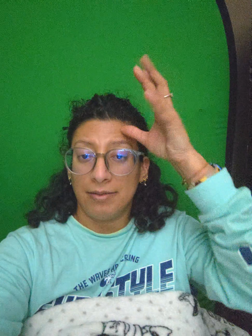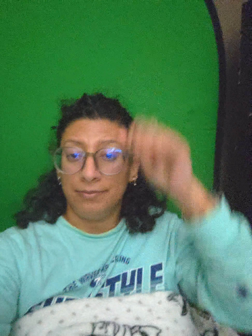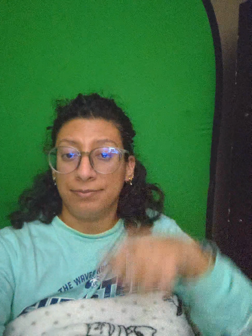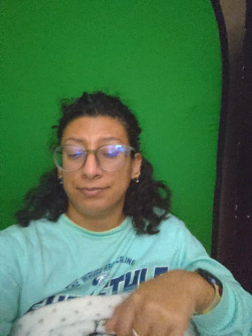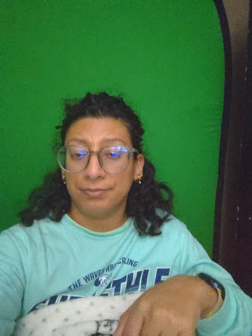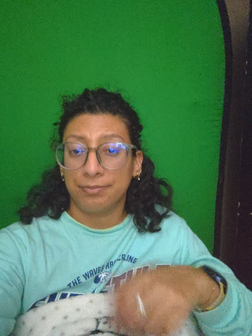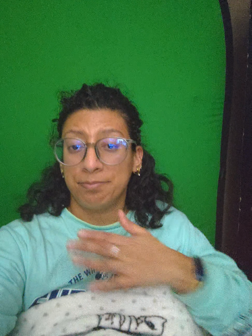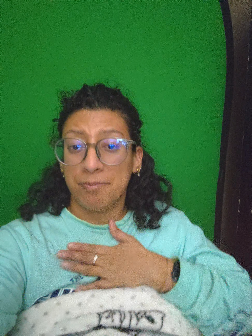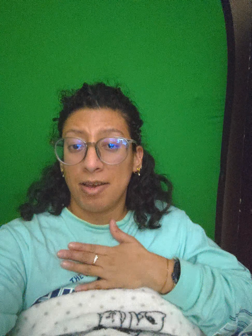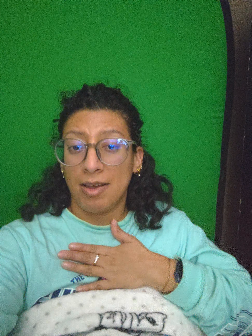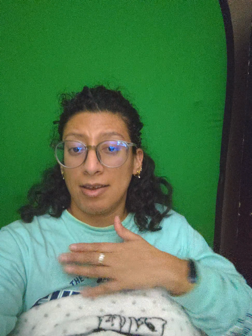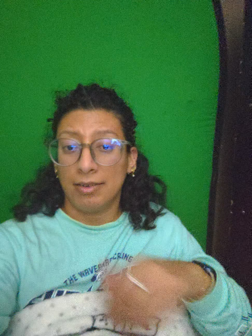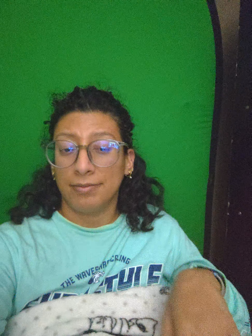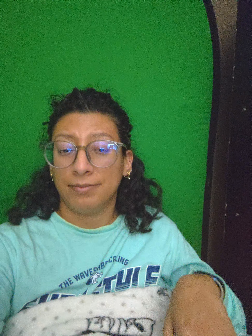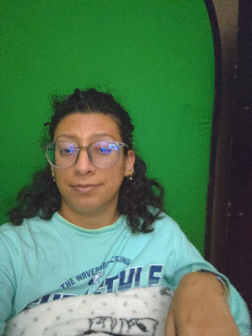my